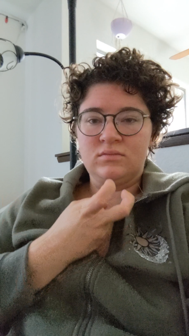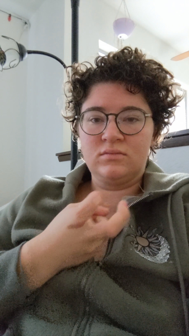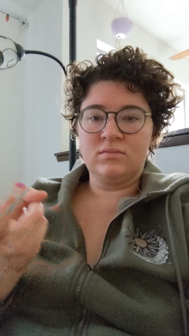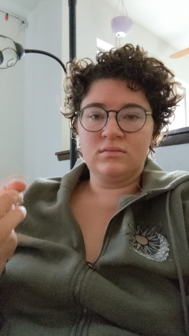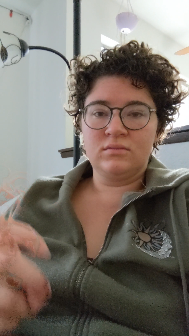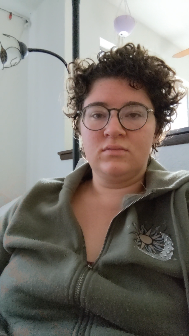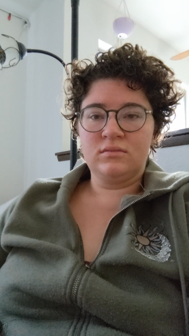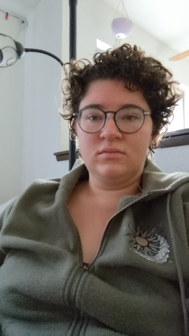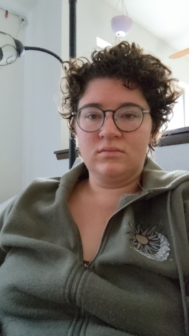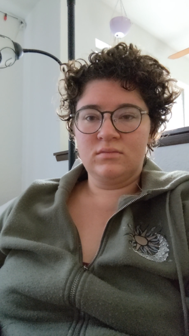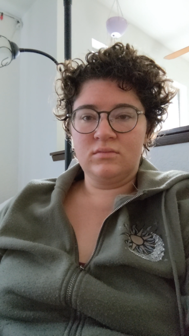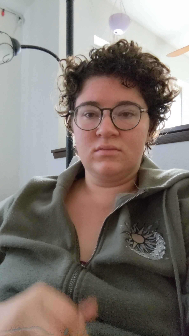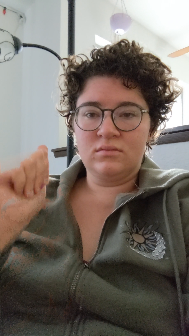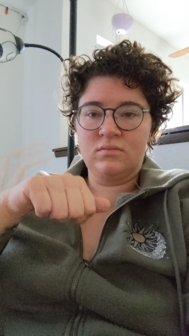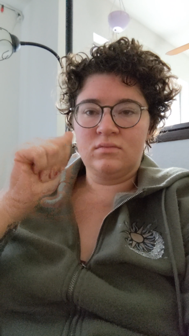rock